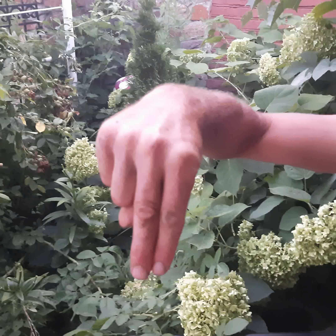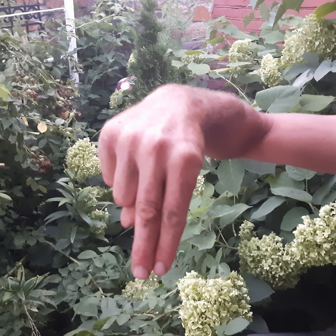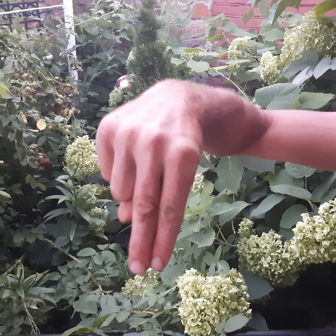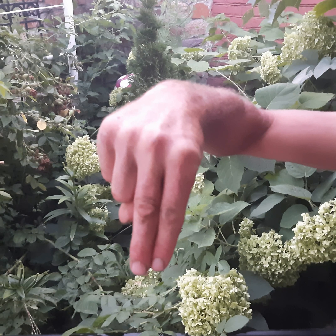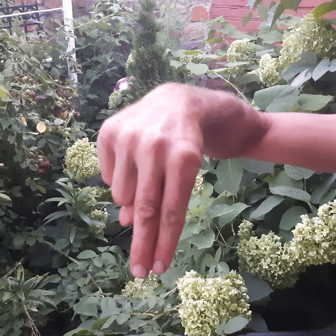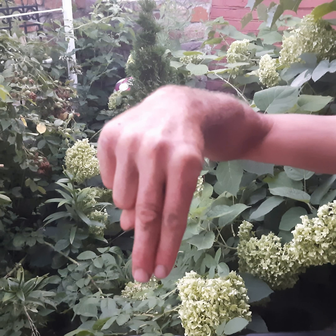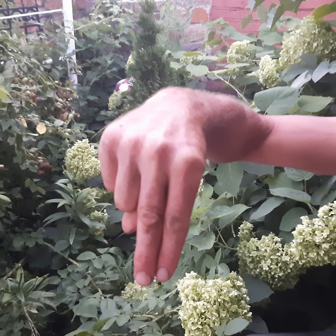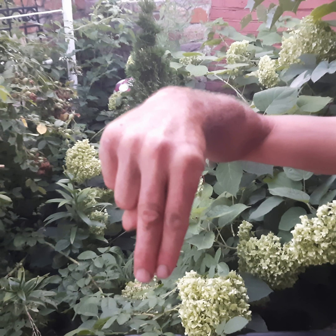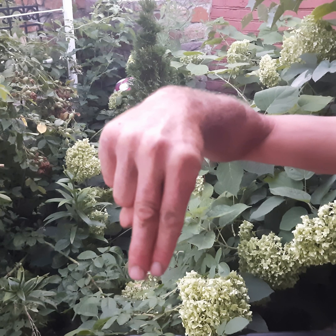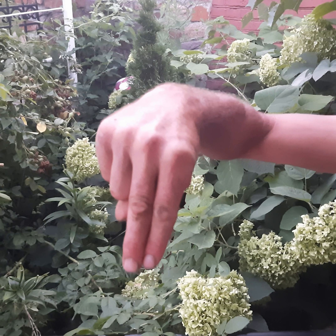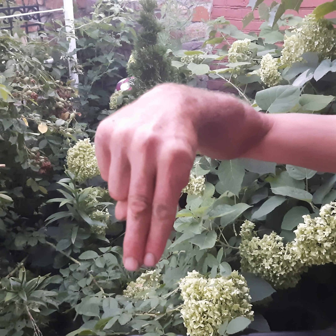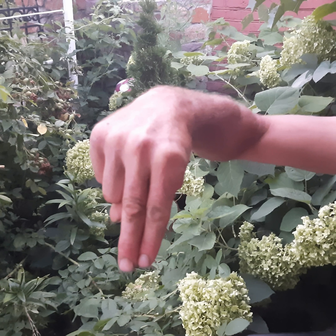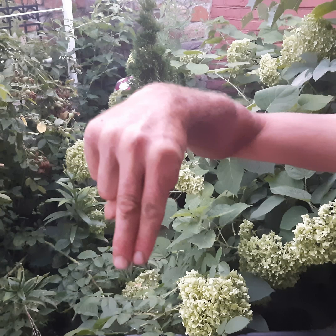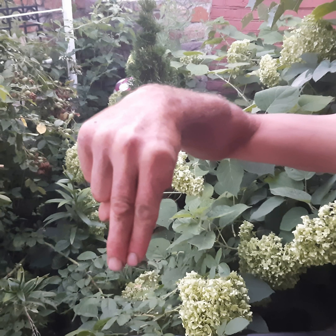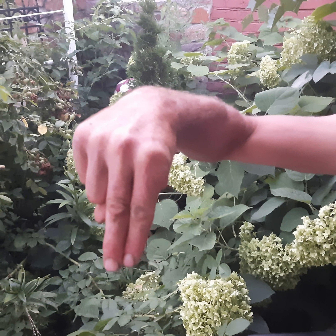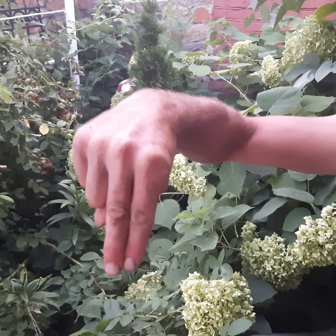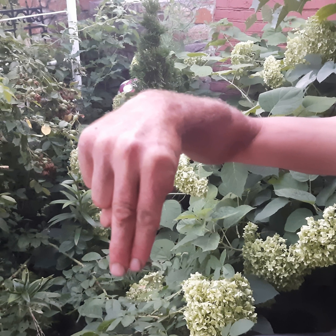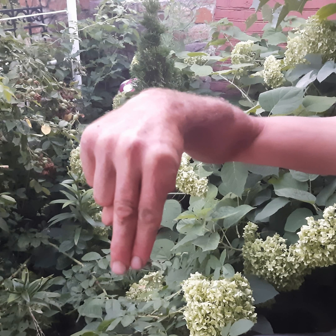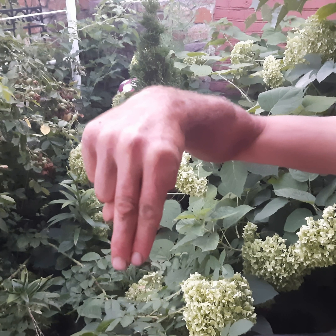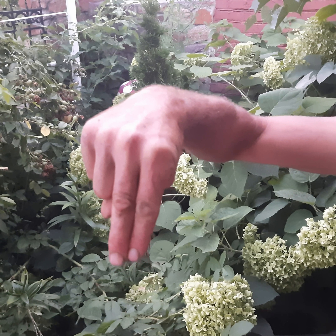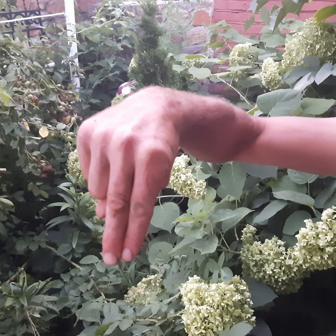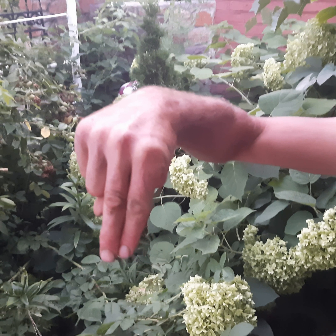П